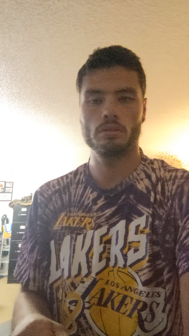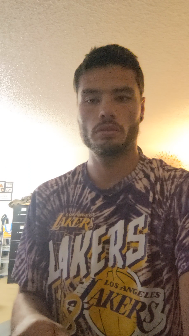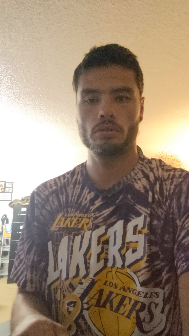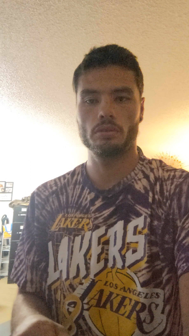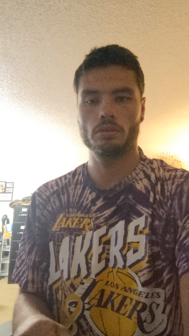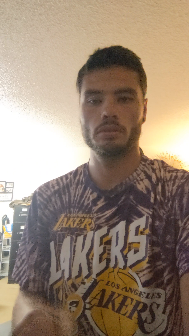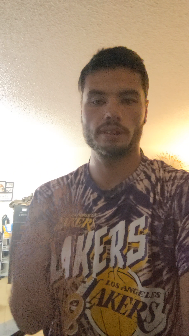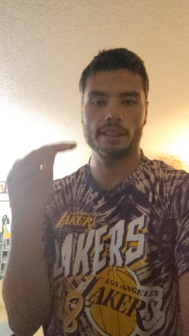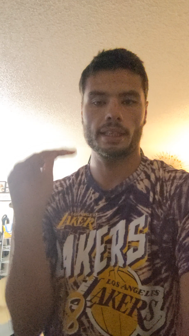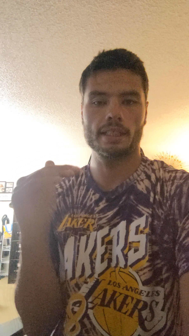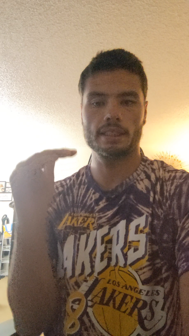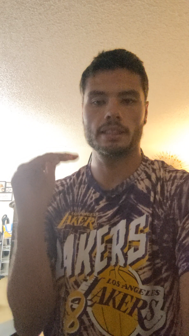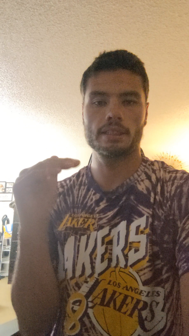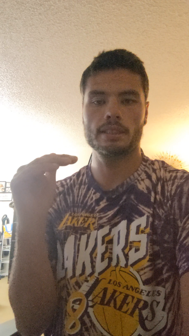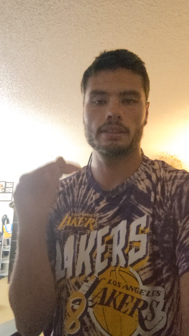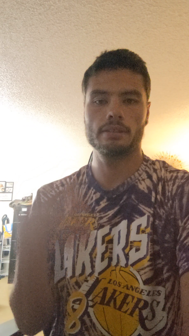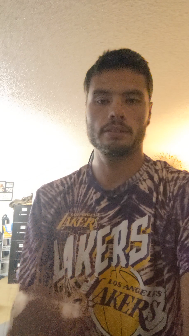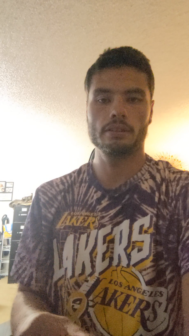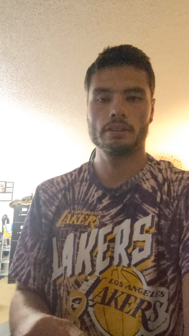little